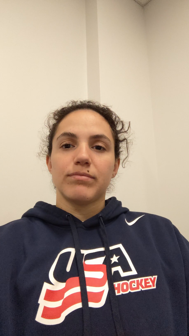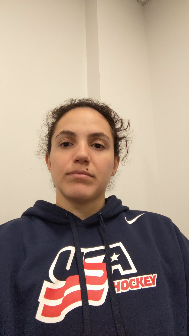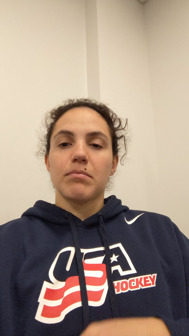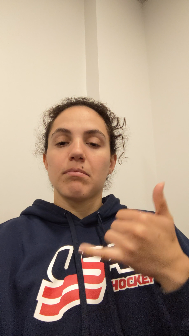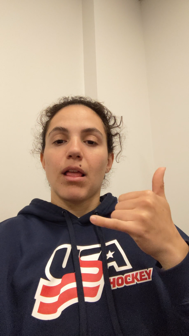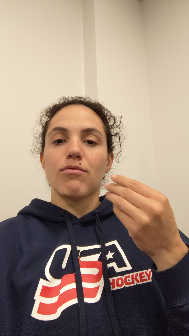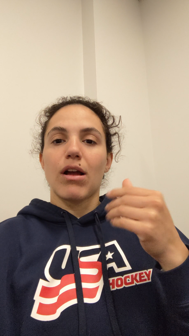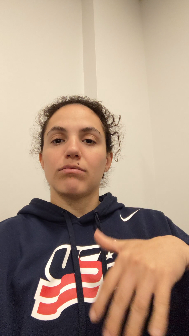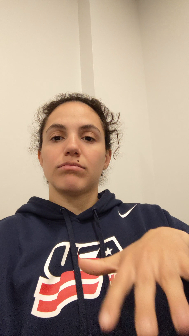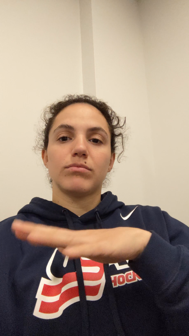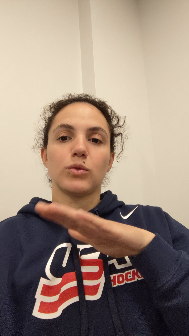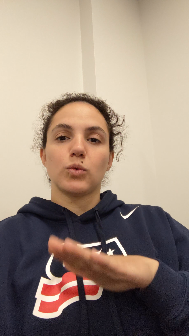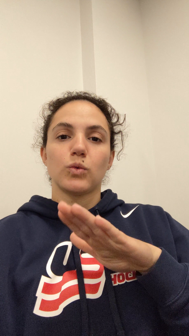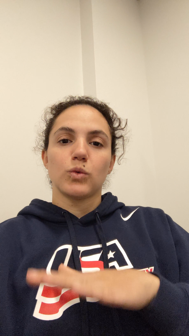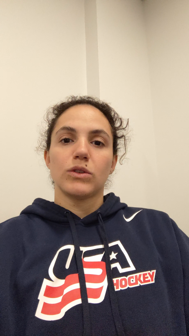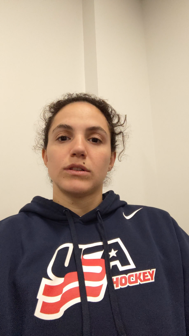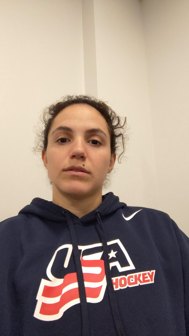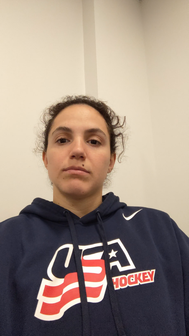playground